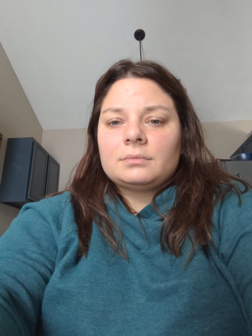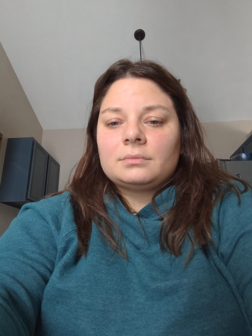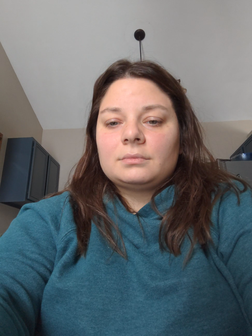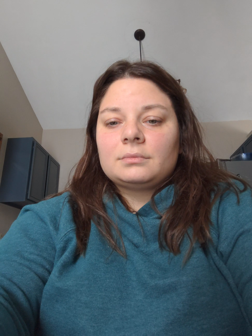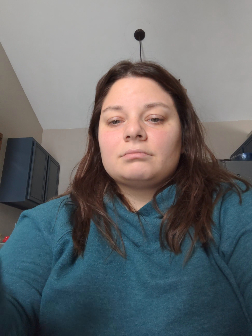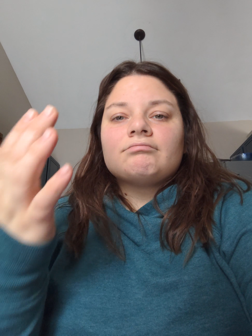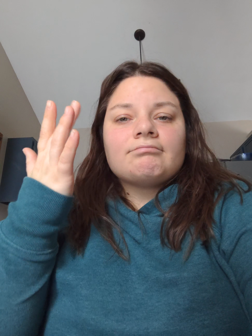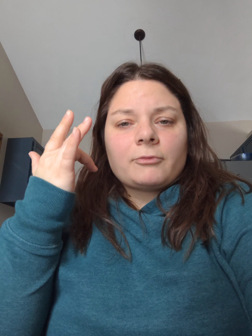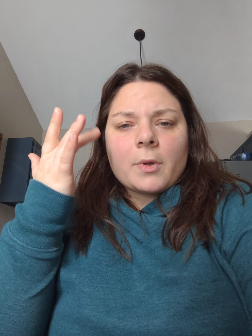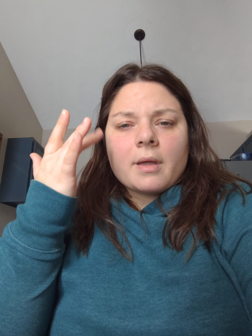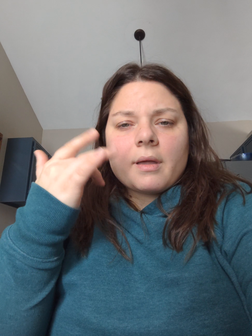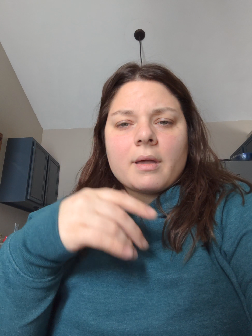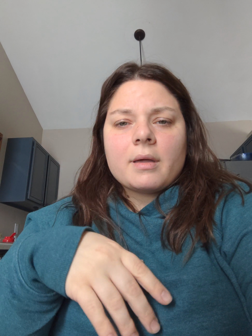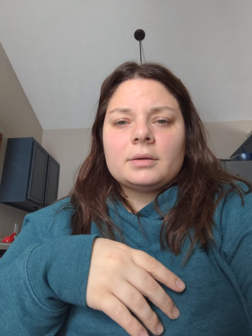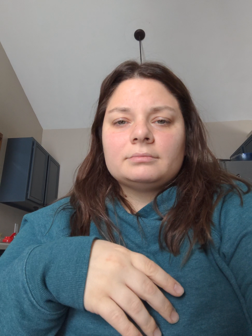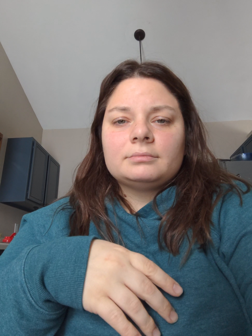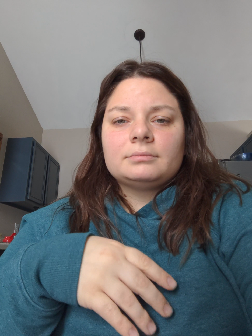why